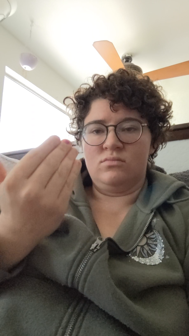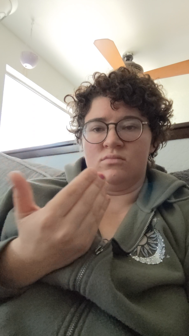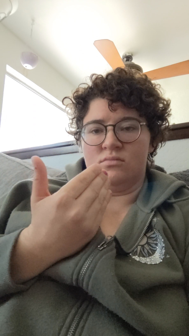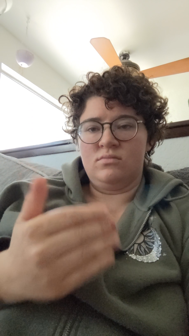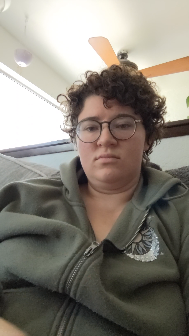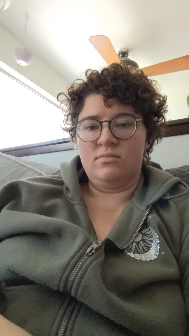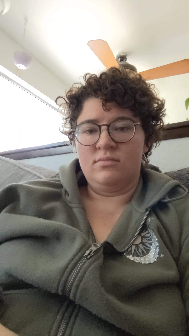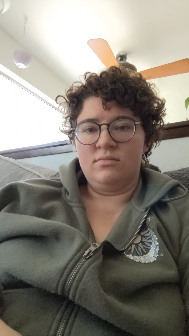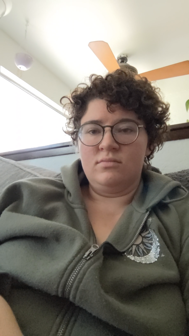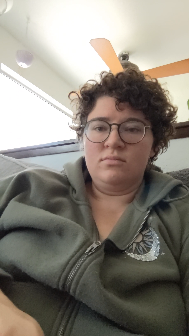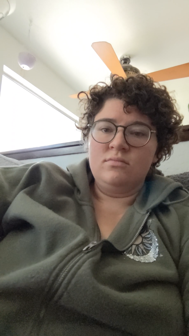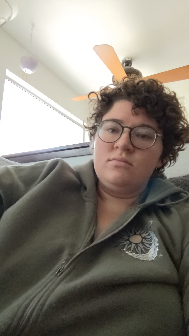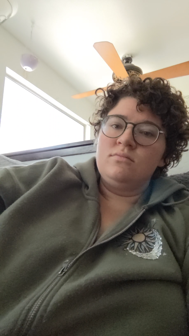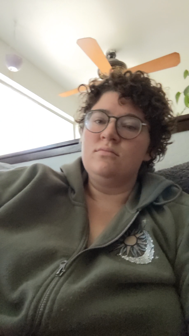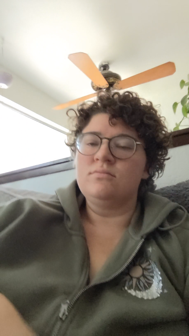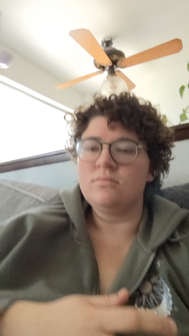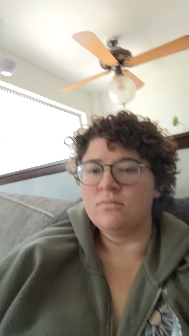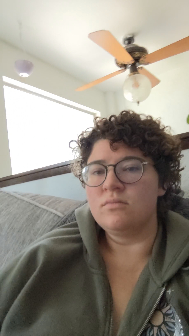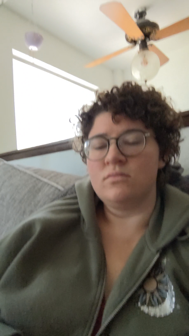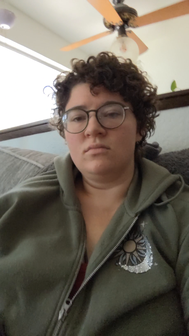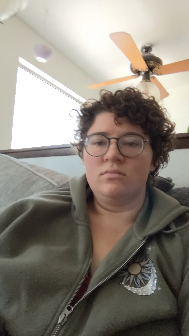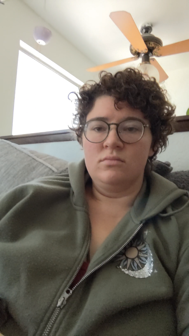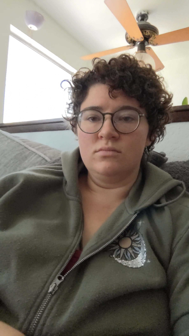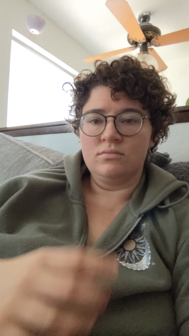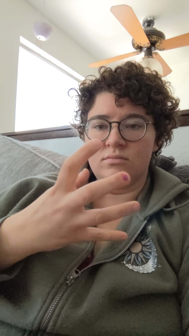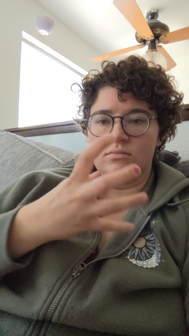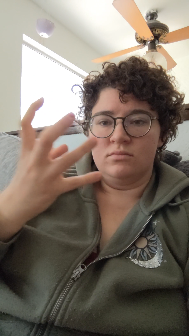much